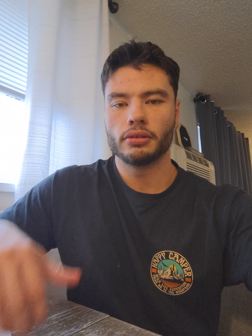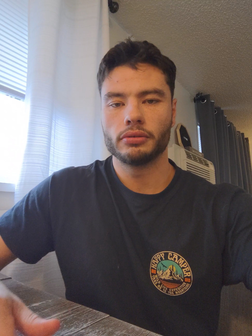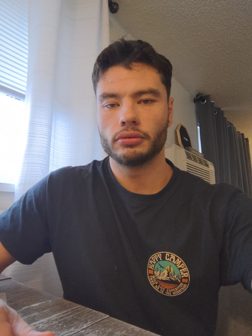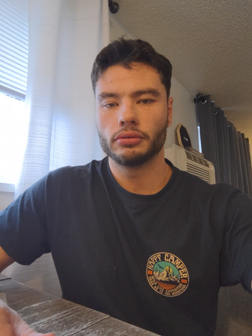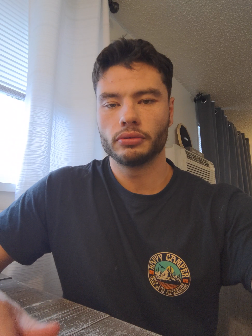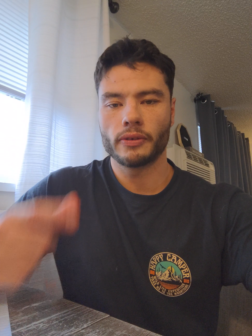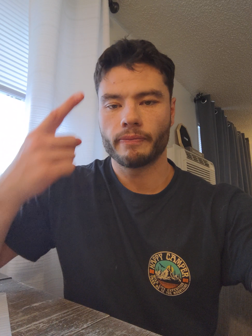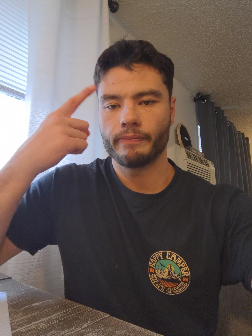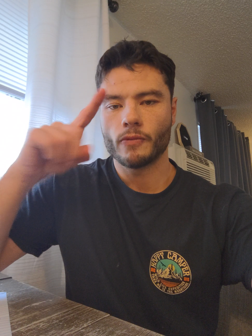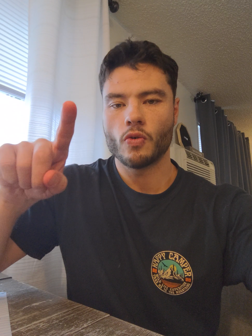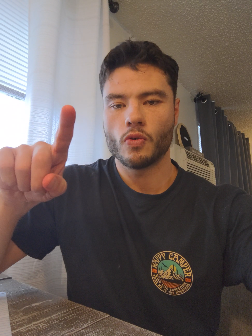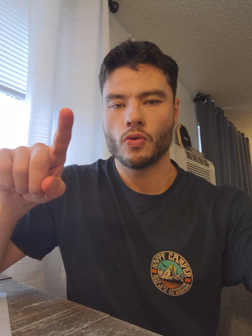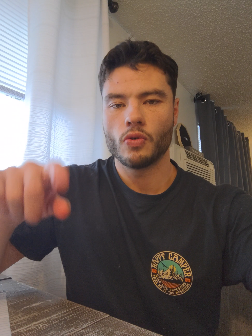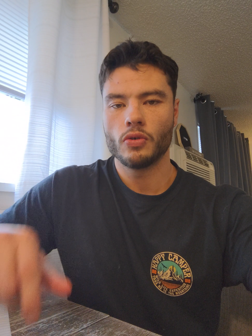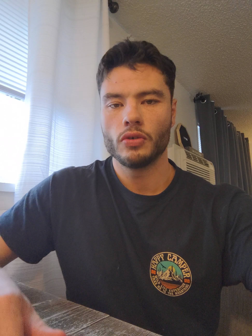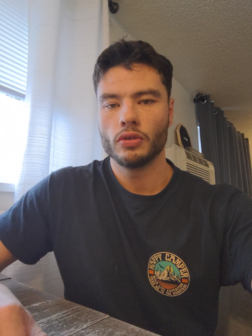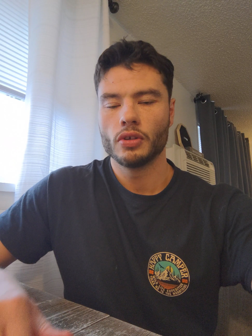for